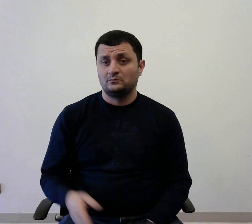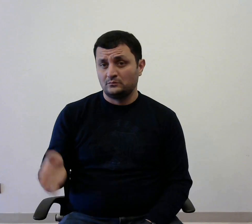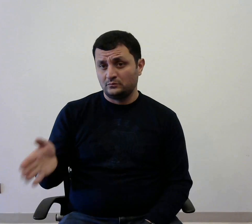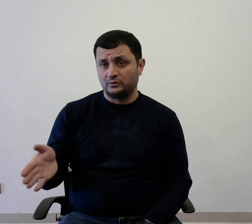burda